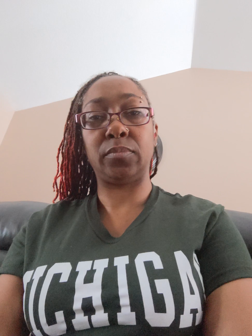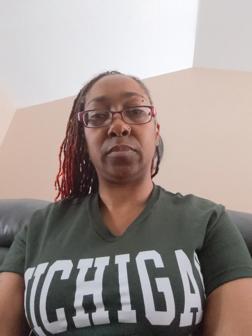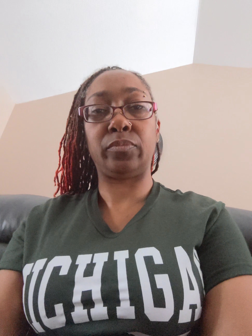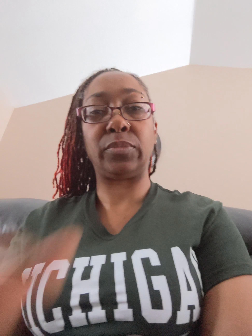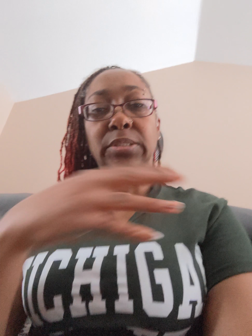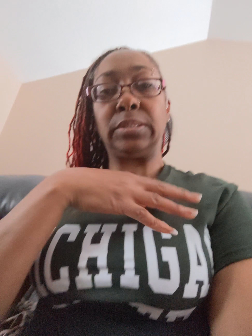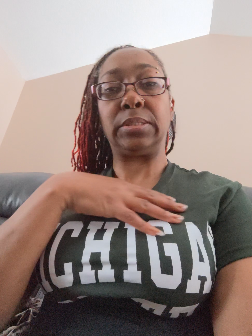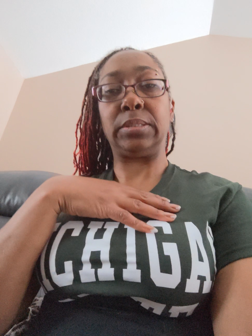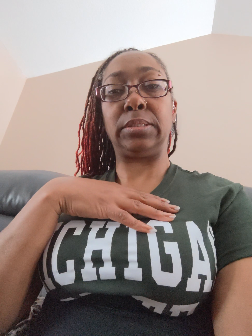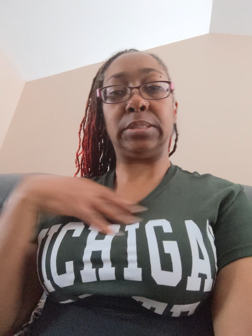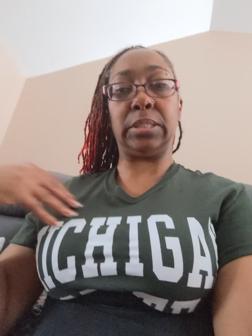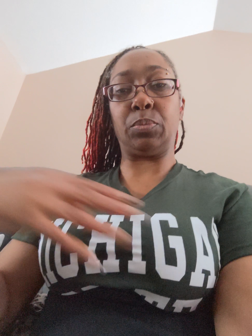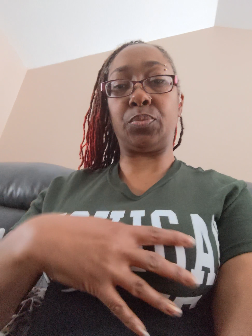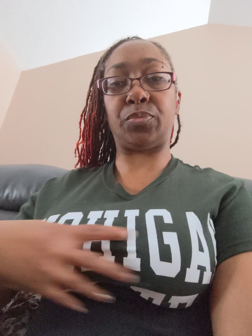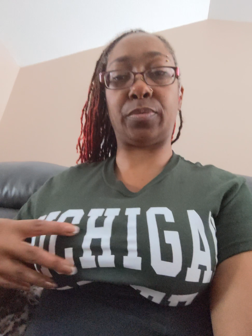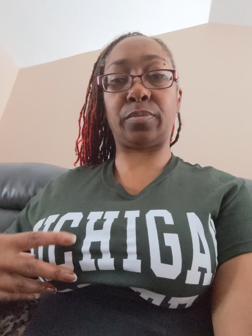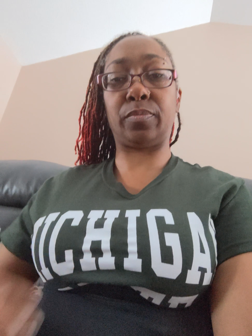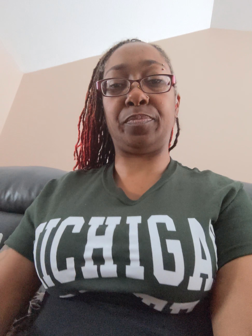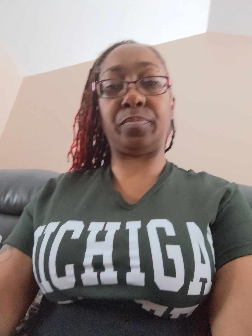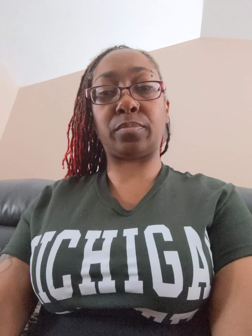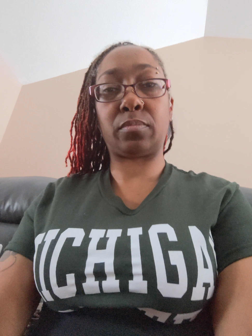zebra